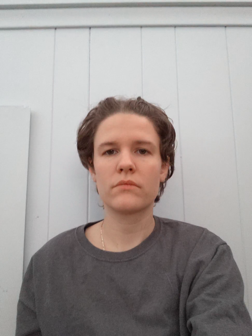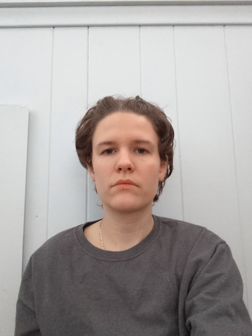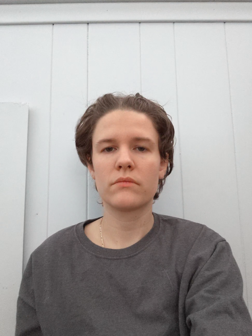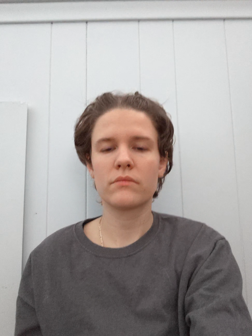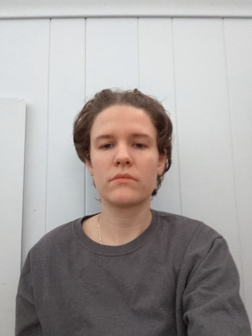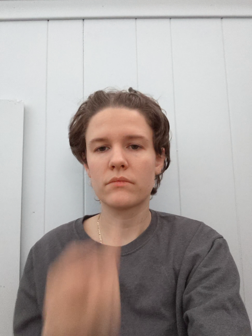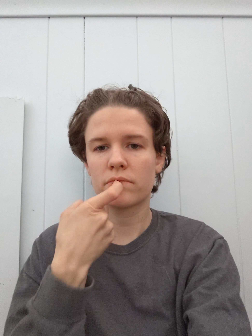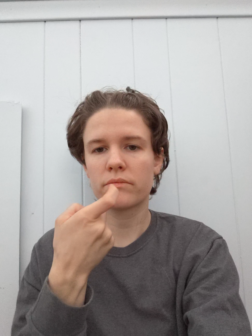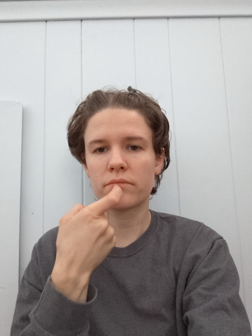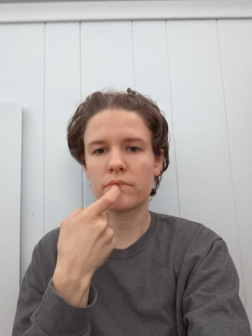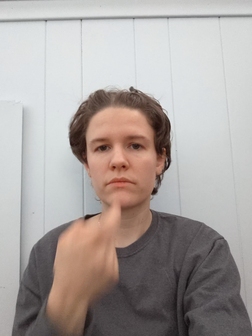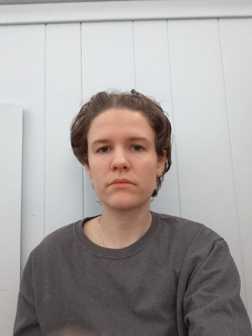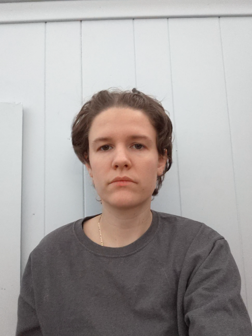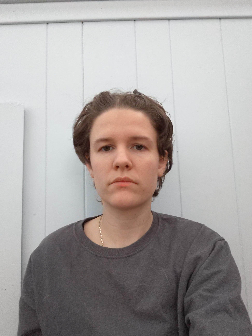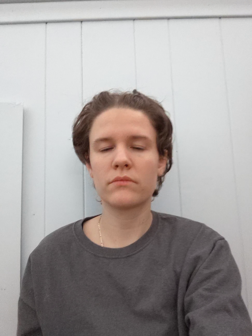window